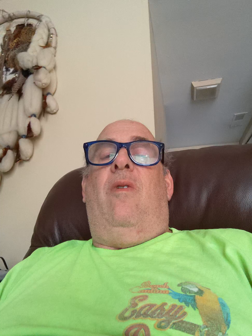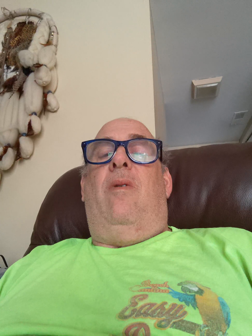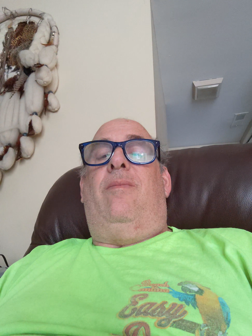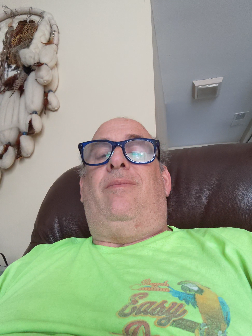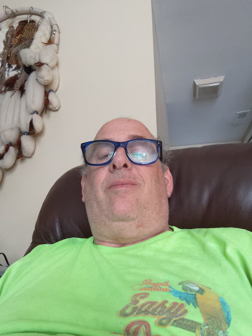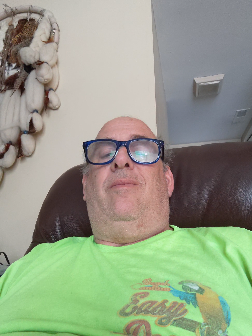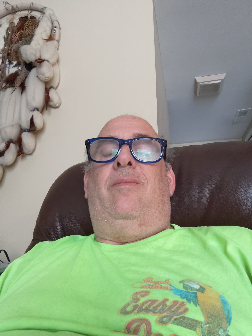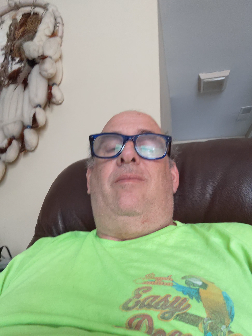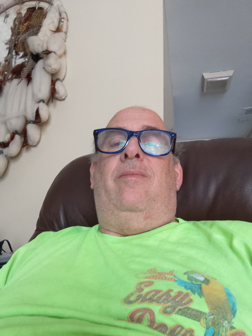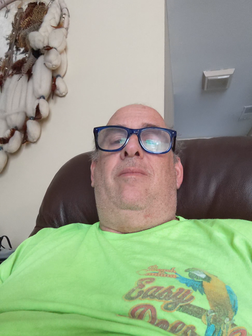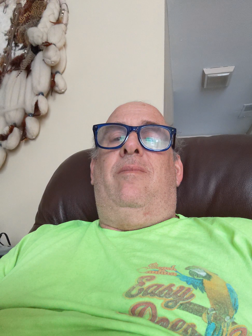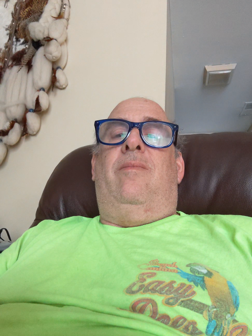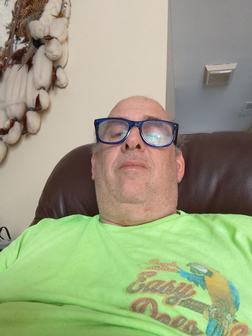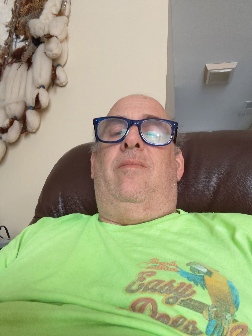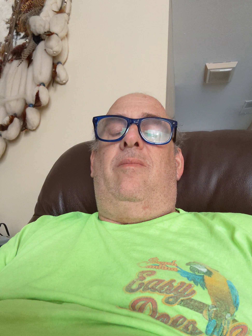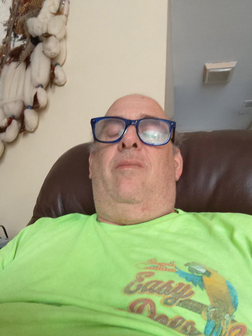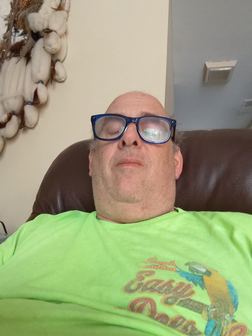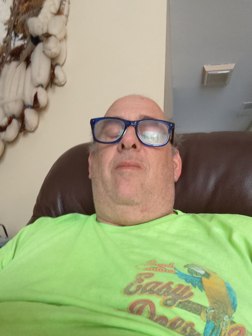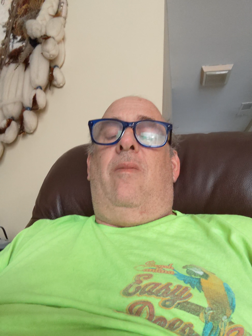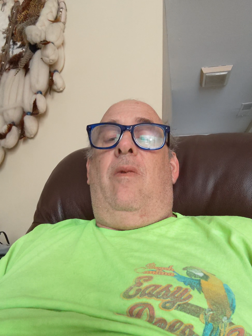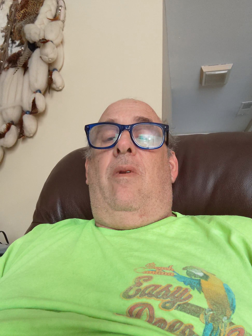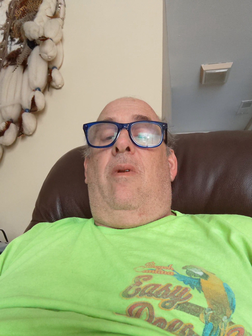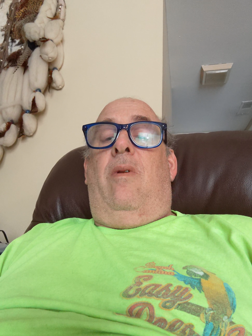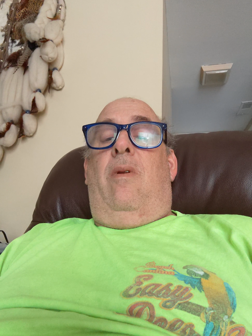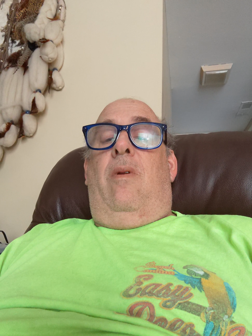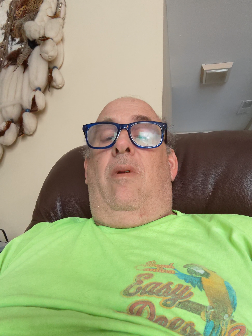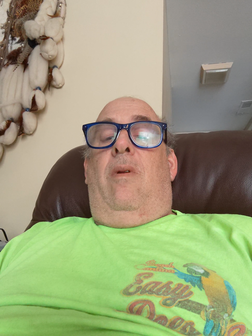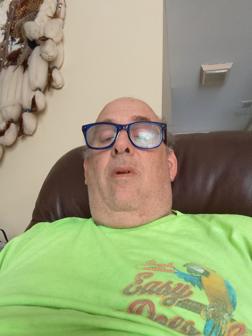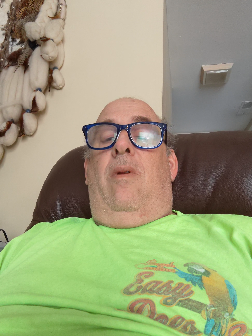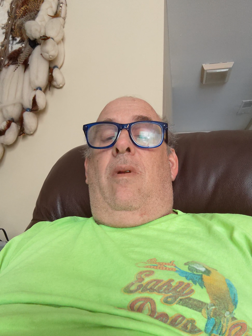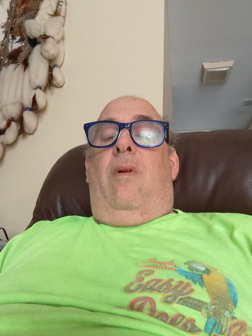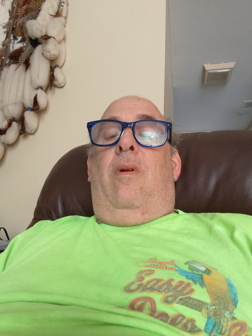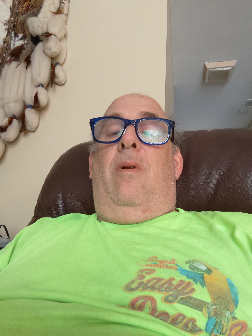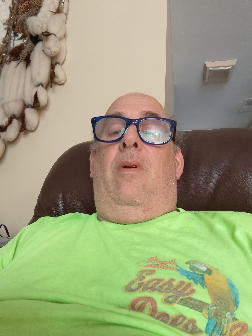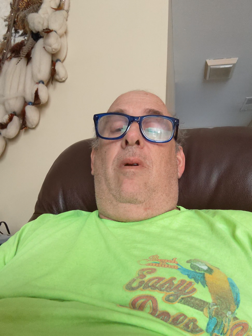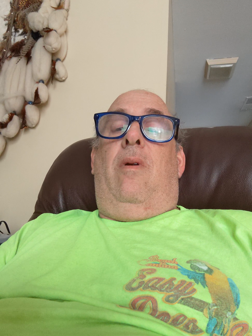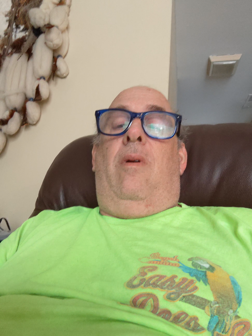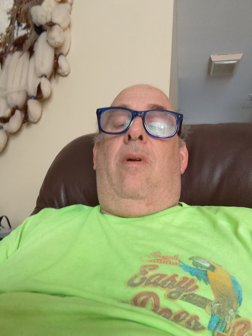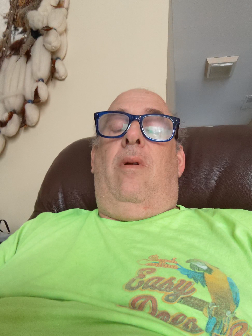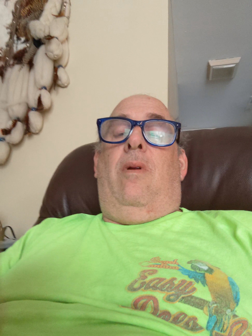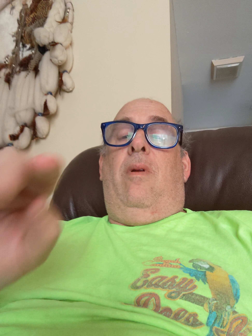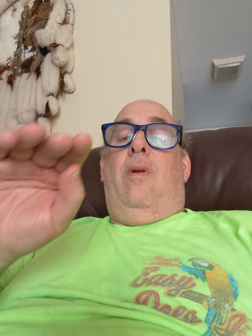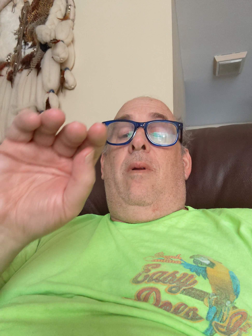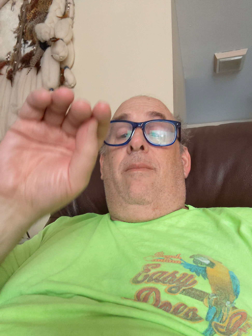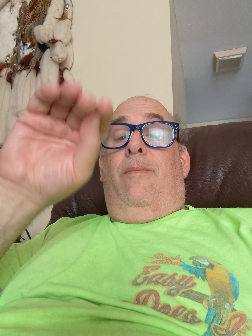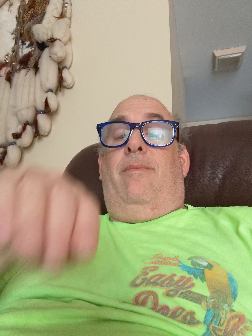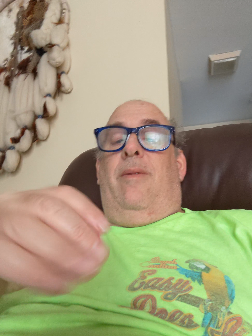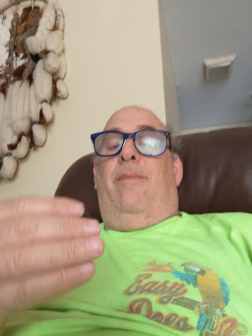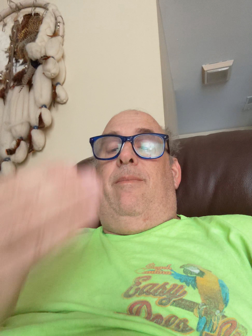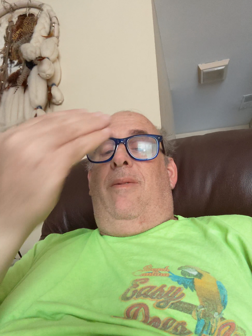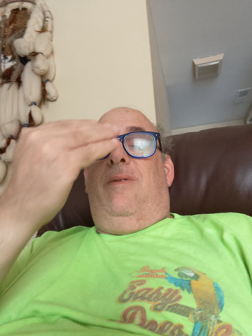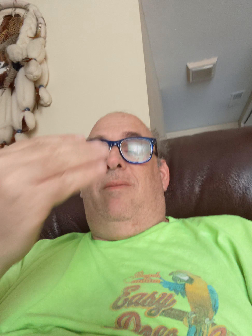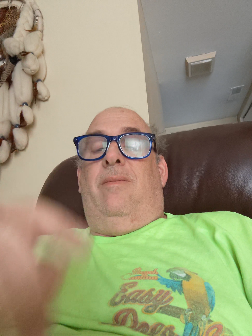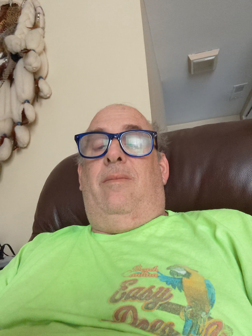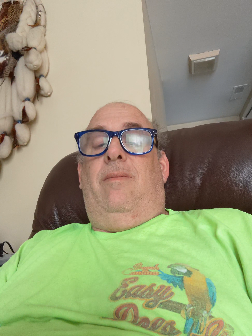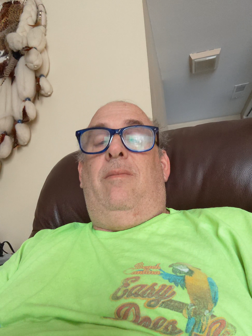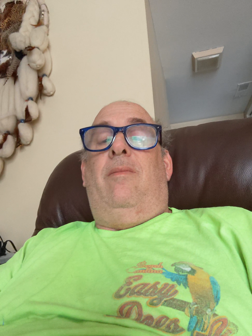mitten